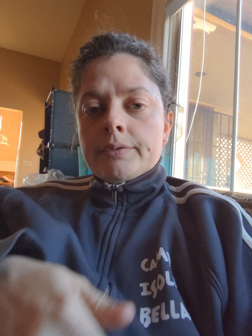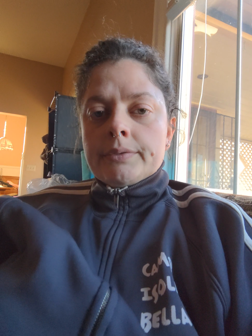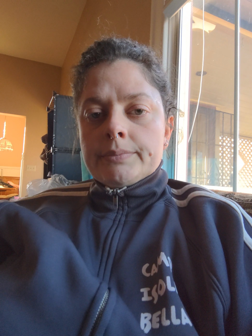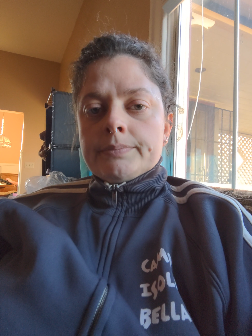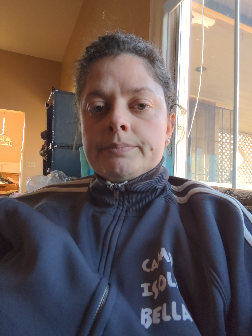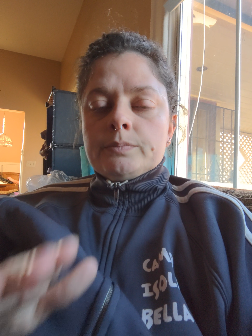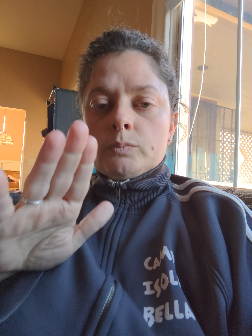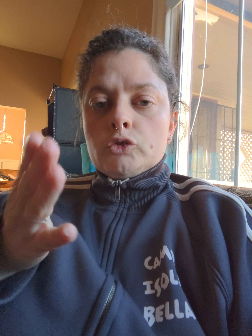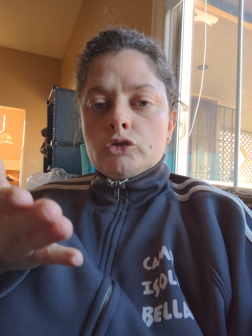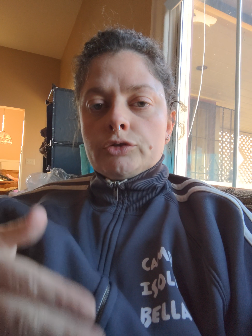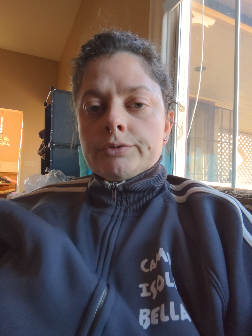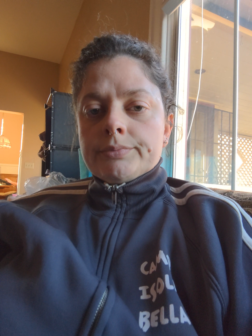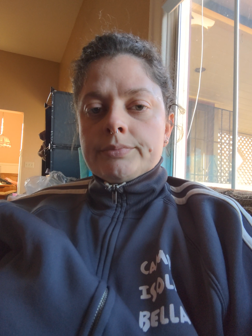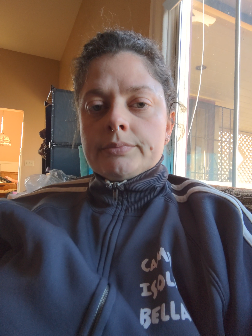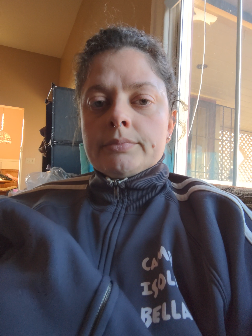book